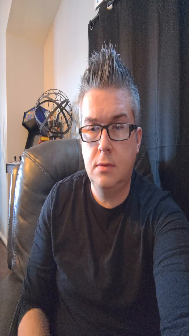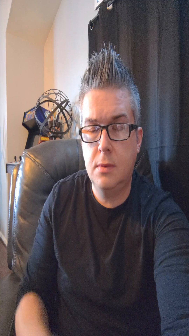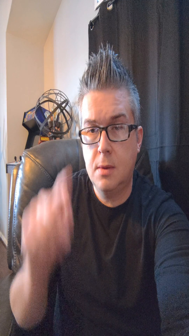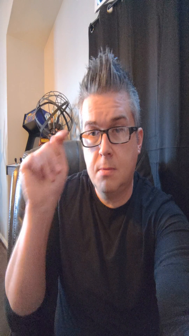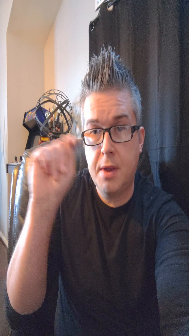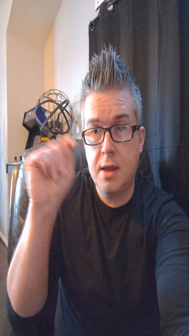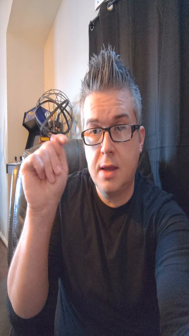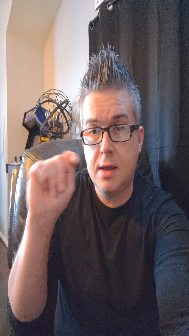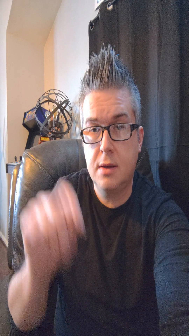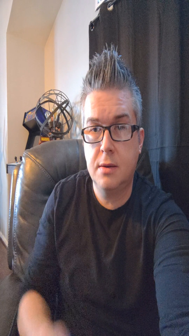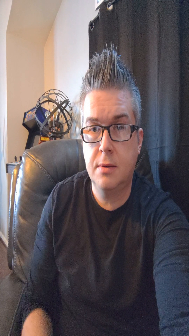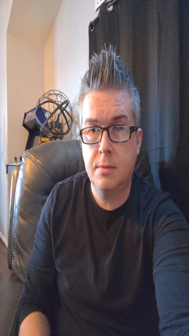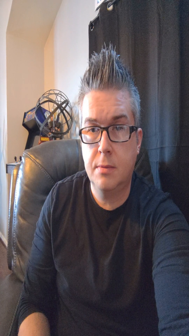potty